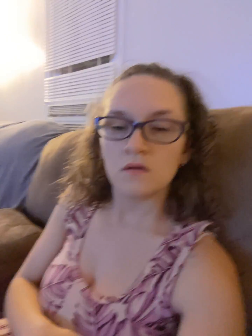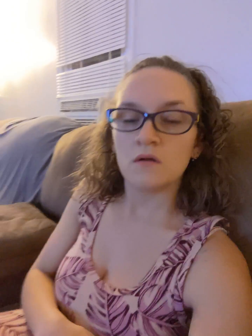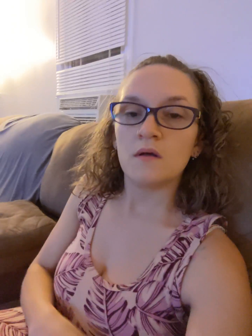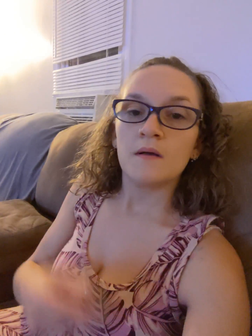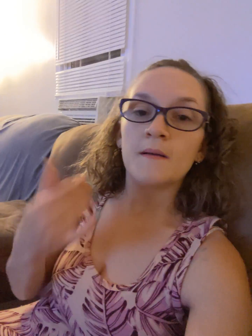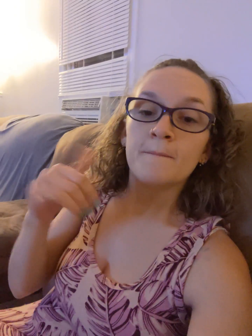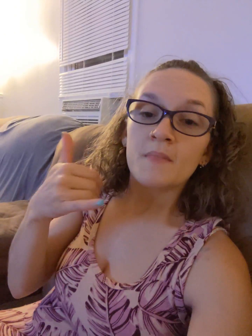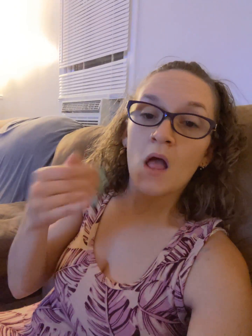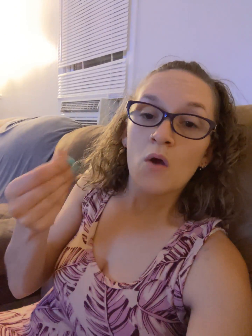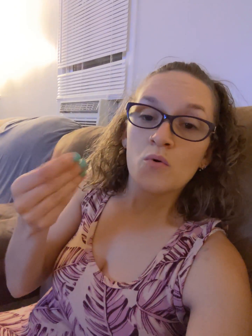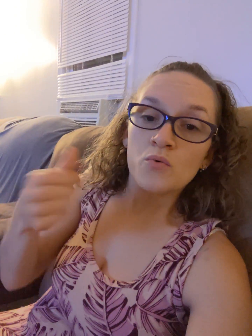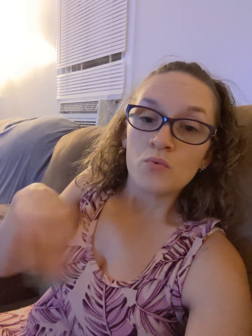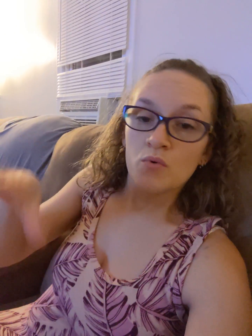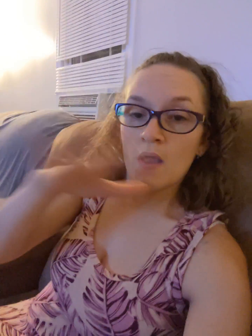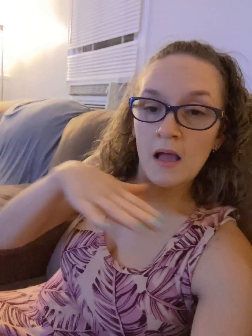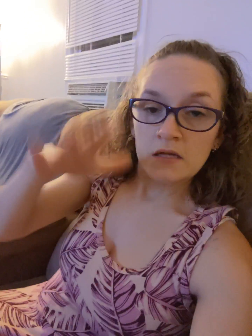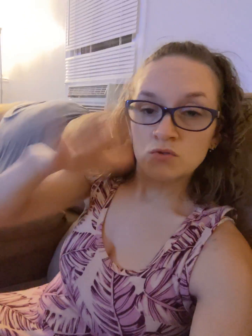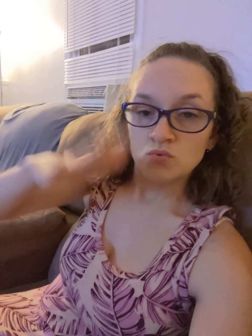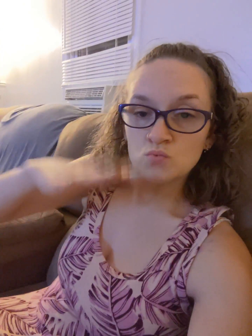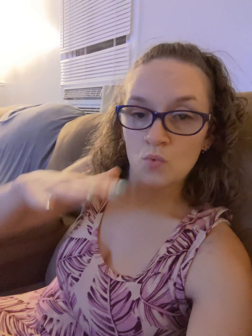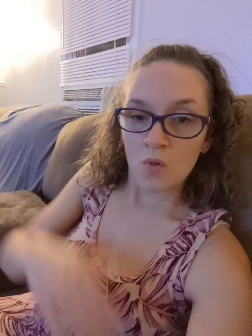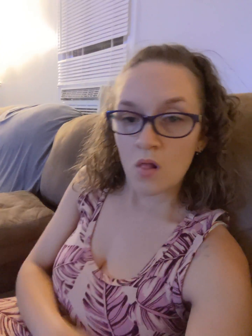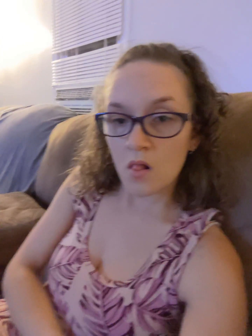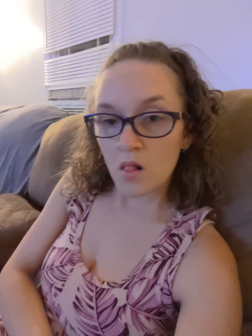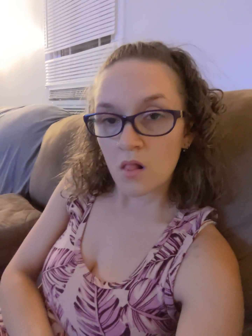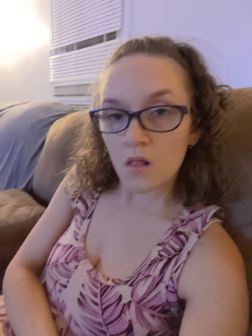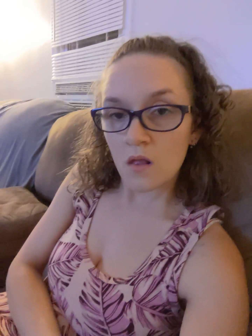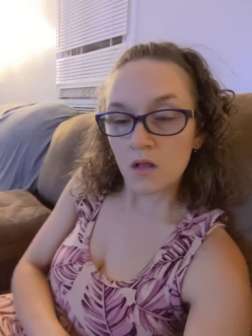playground